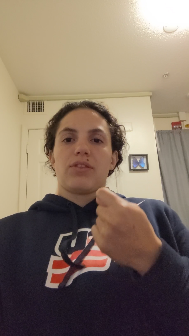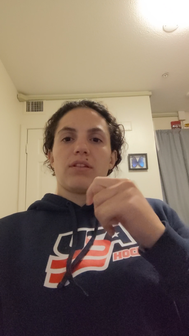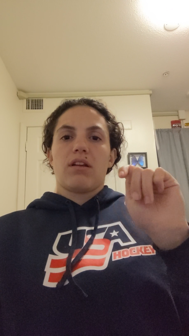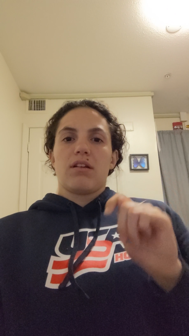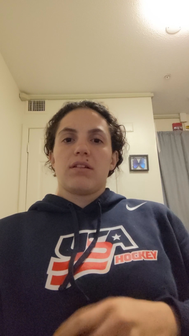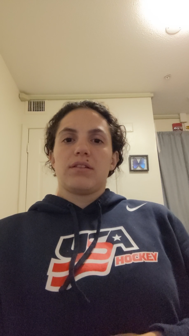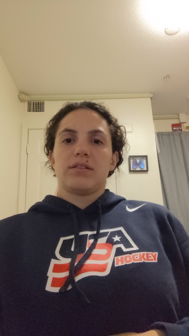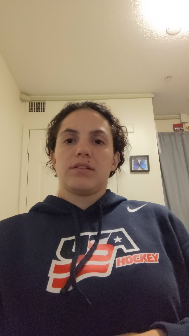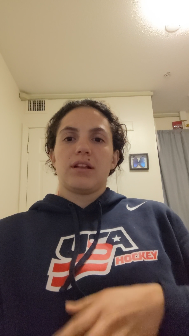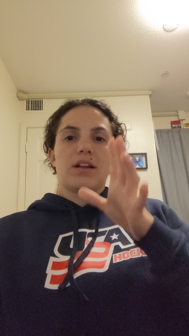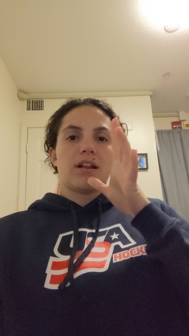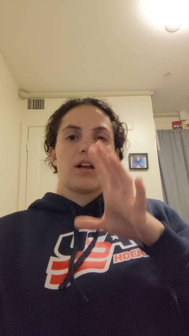lady